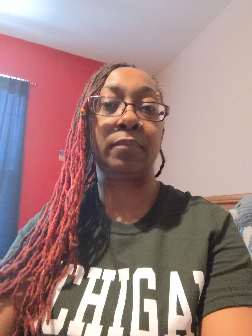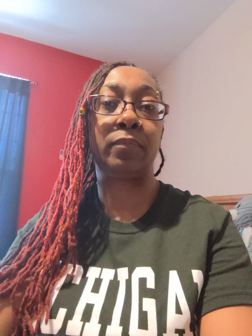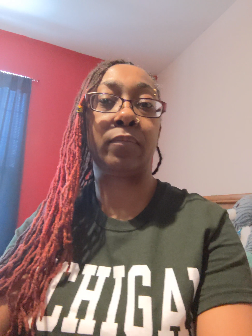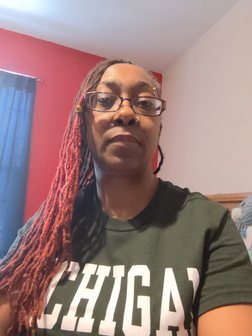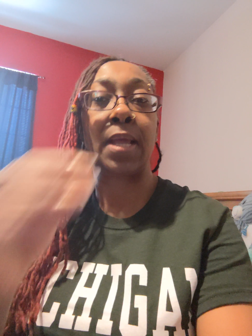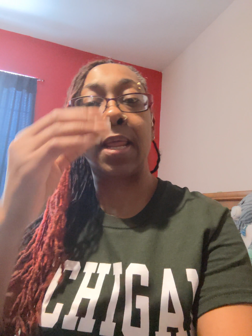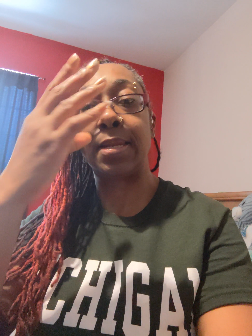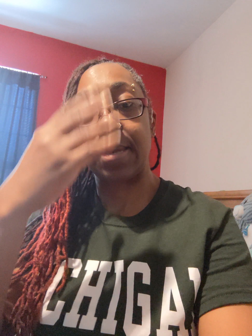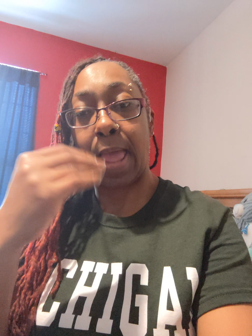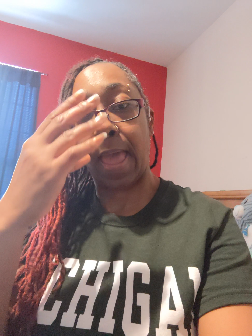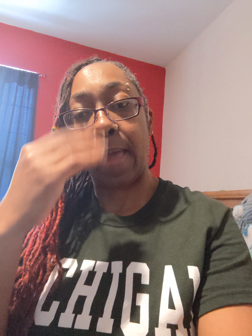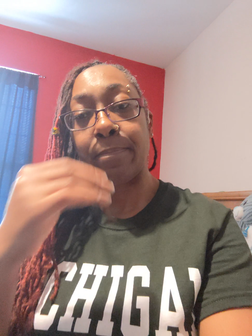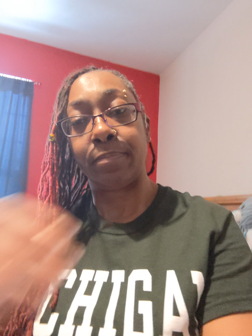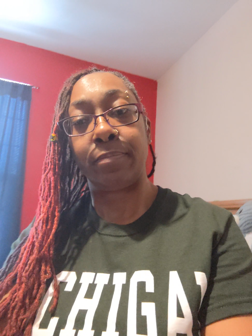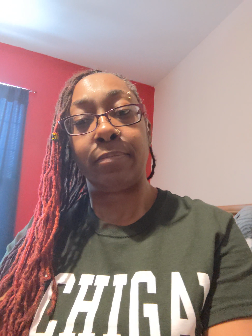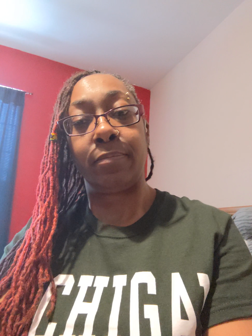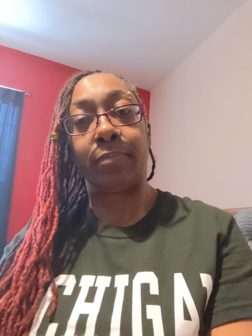nap